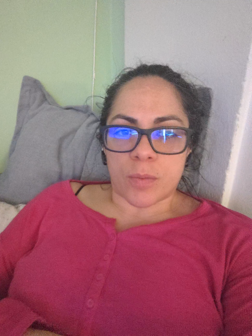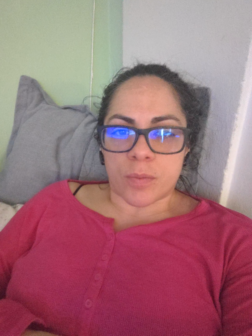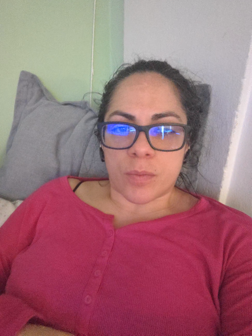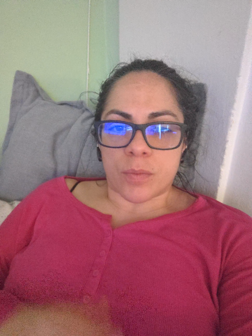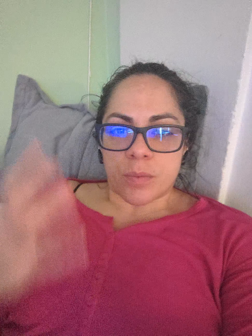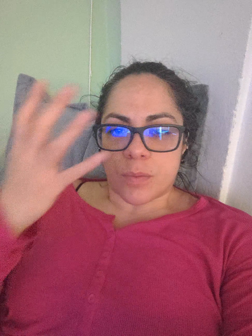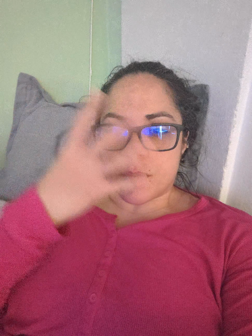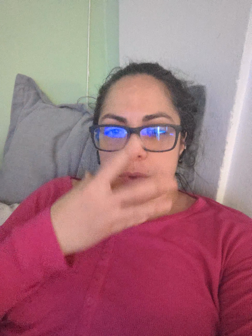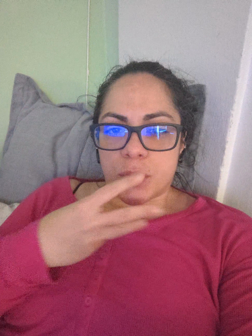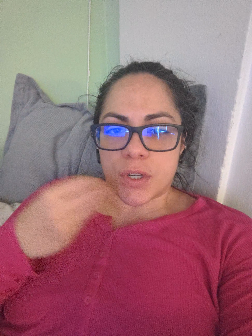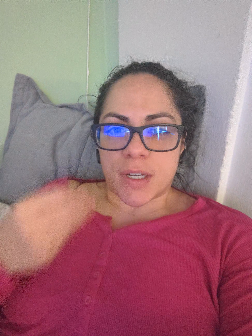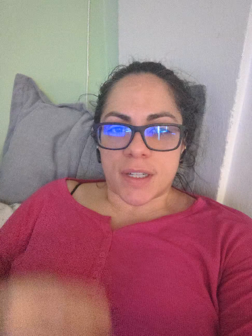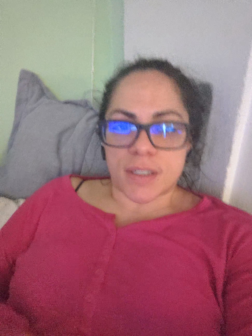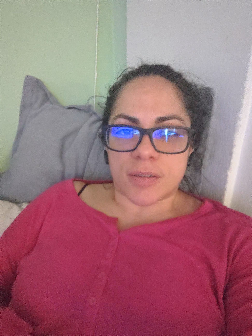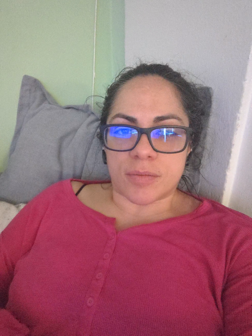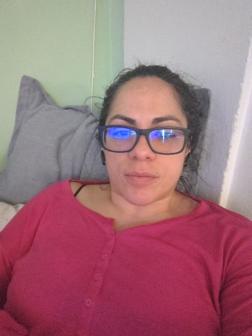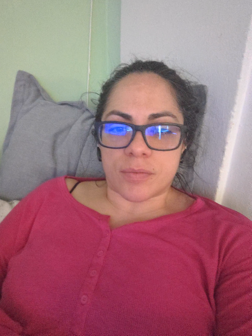pretty